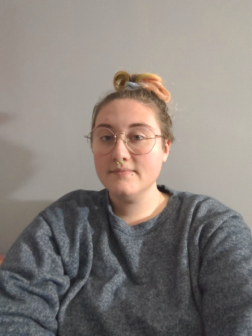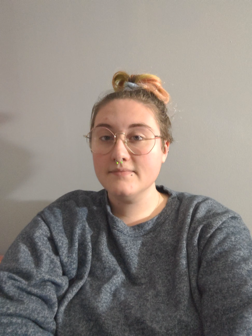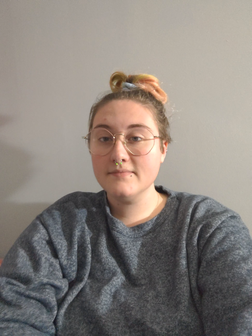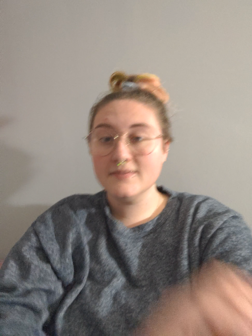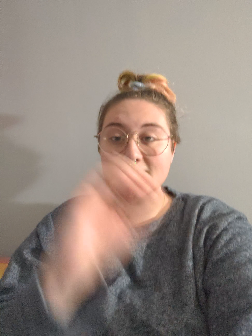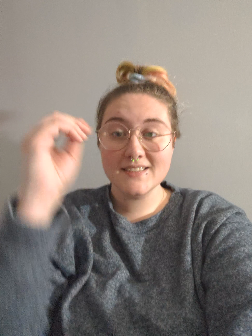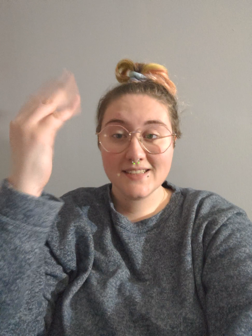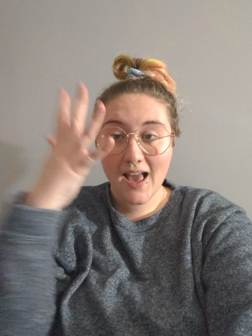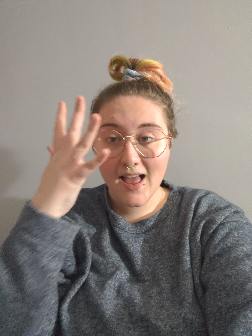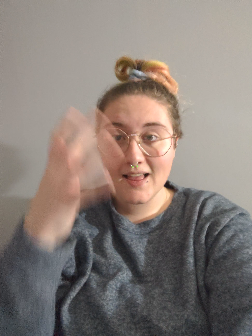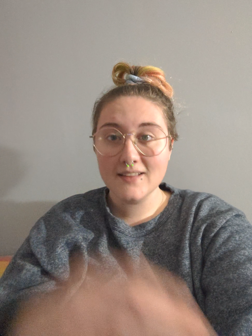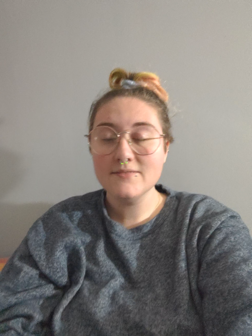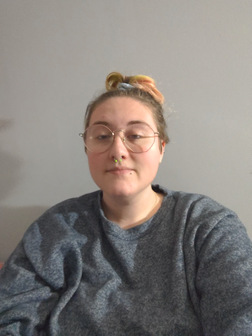sun